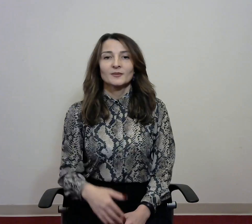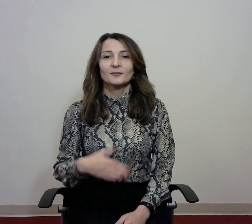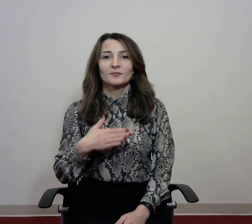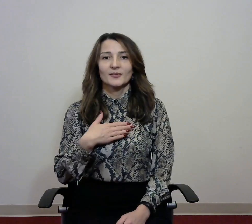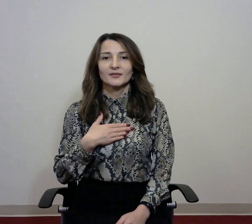mən